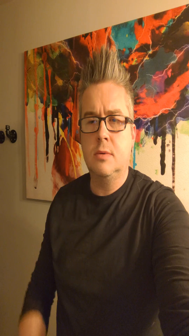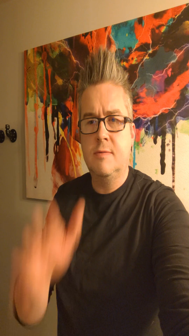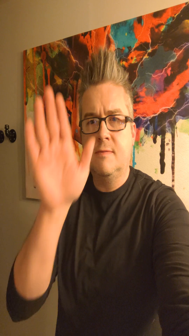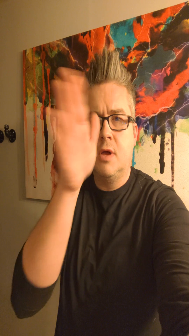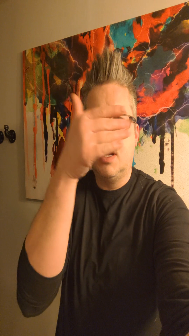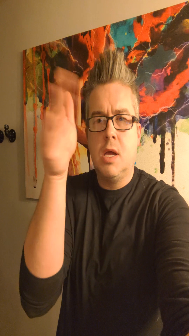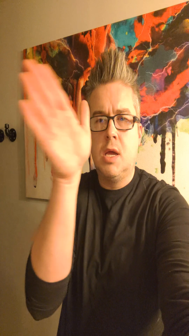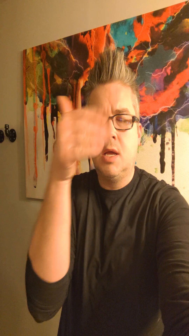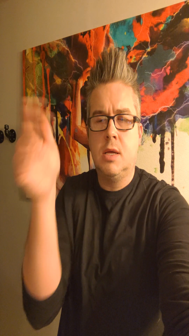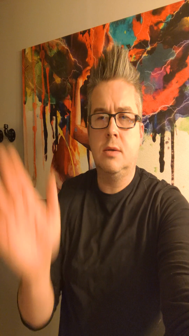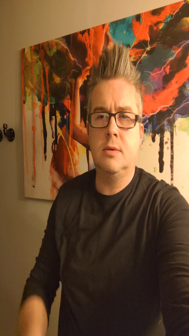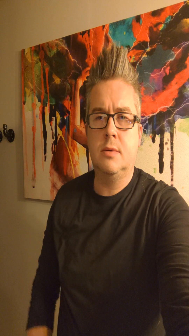flag